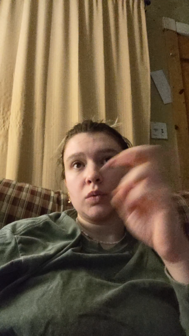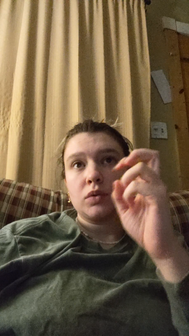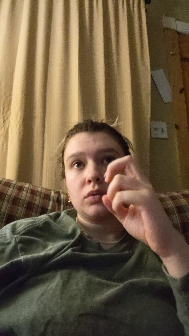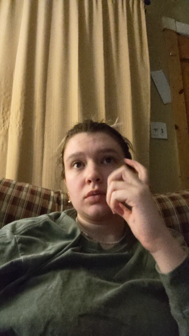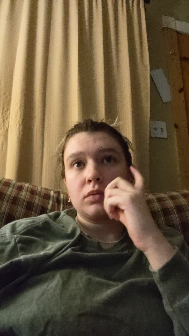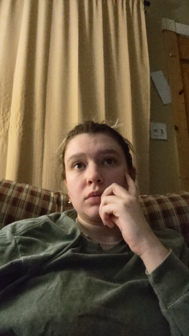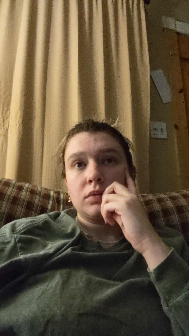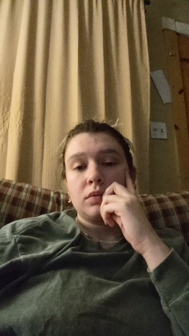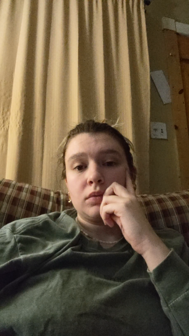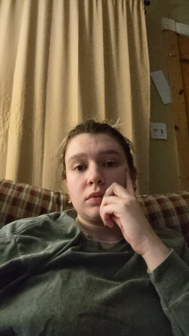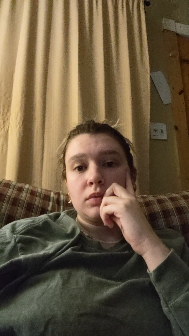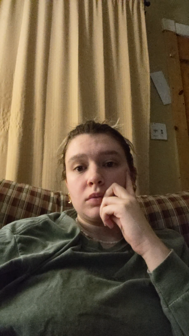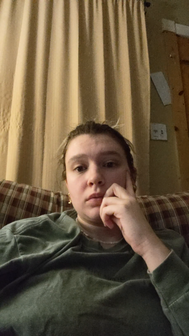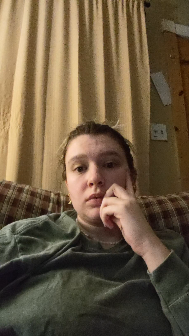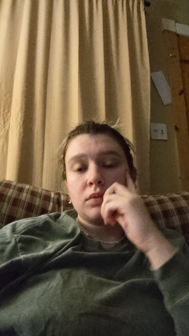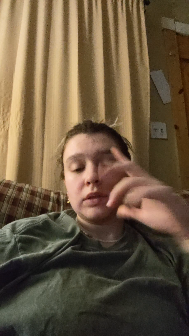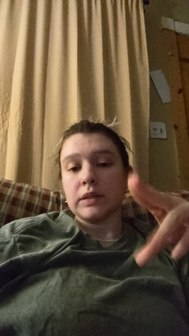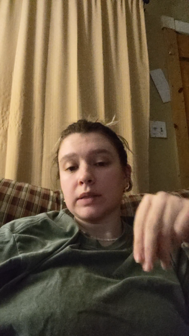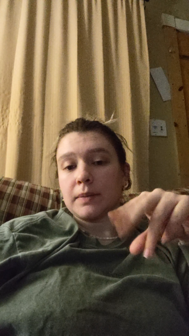diaper